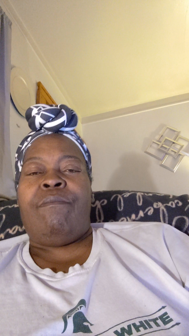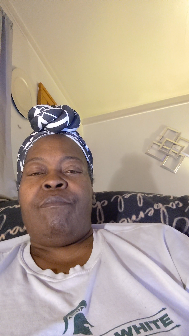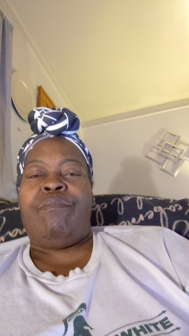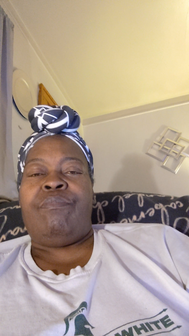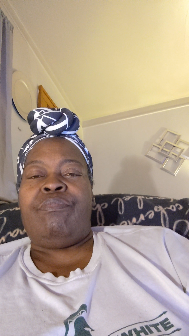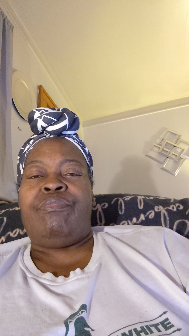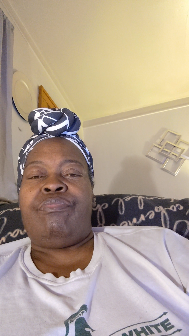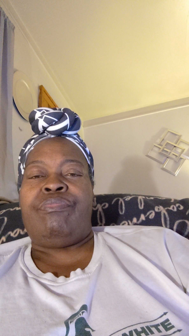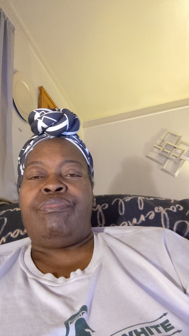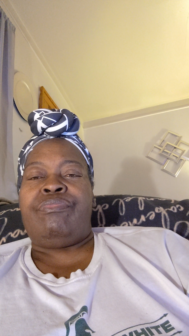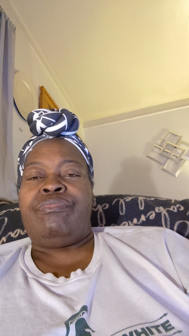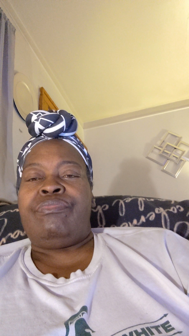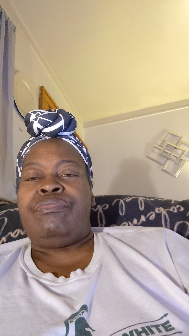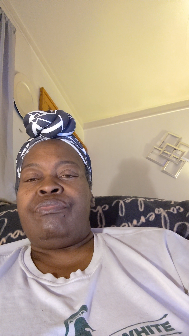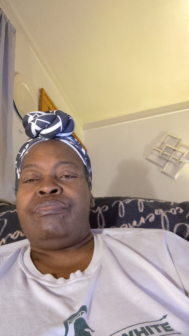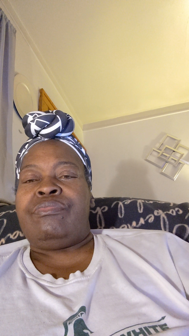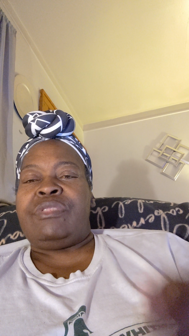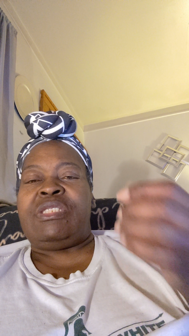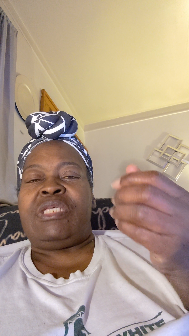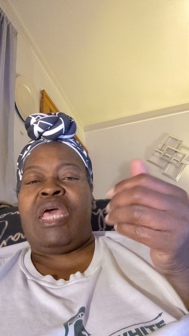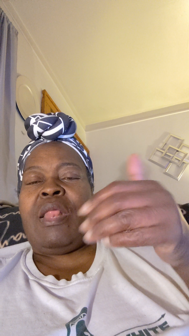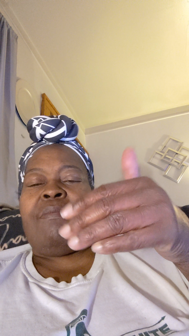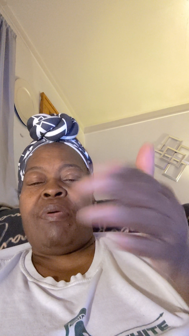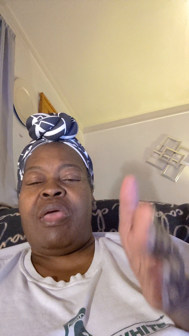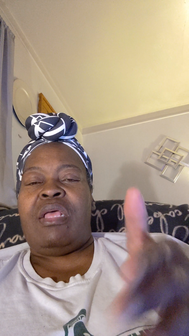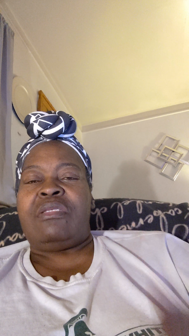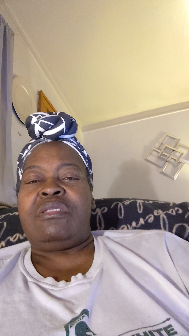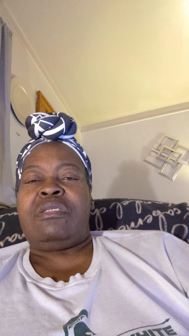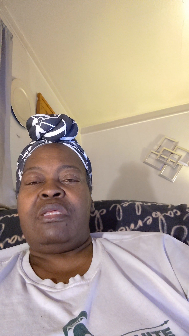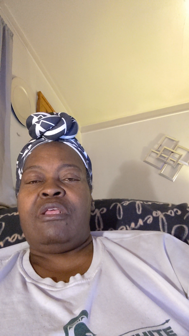sandbox